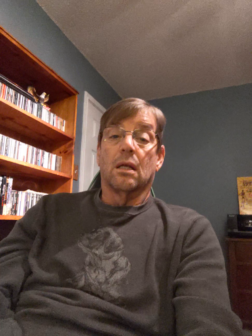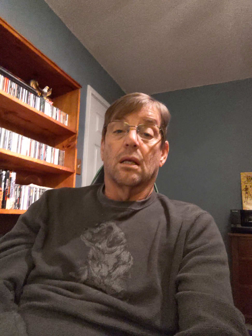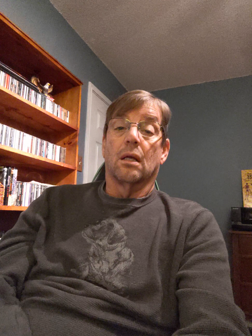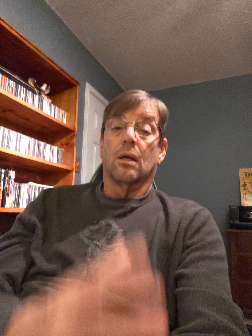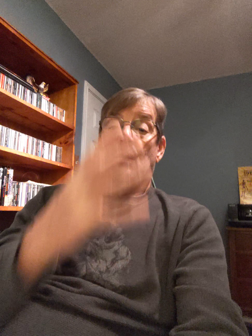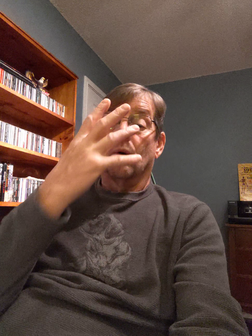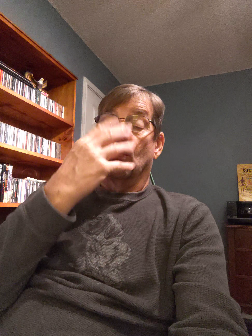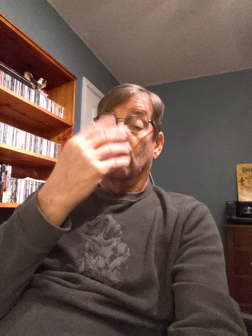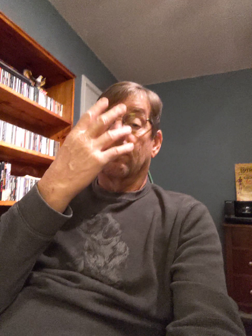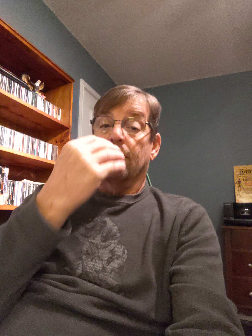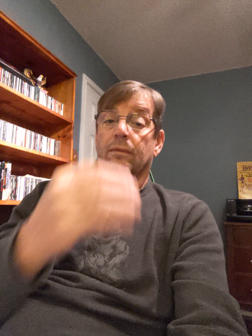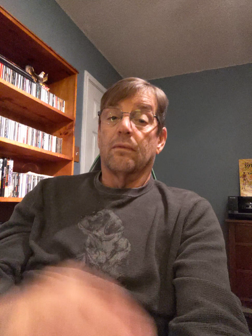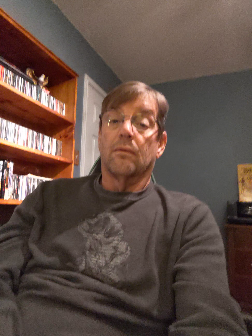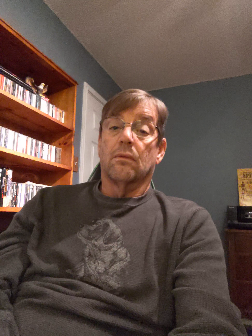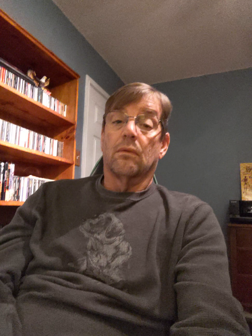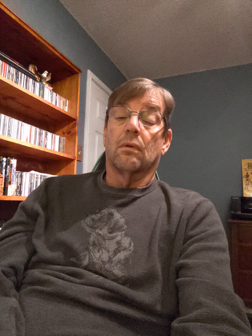wolf